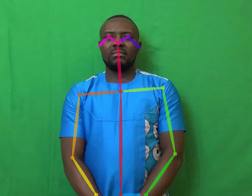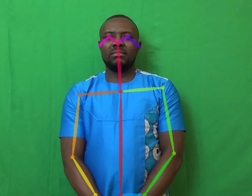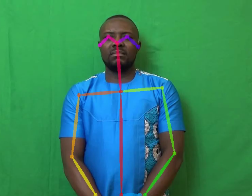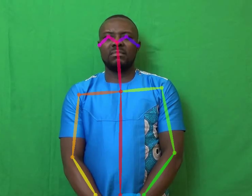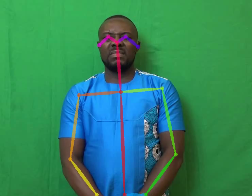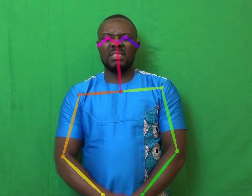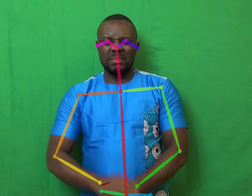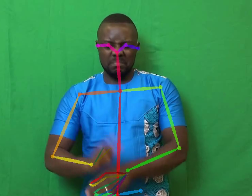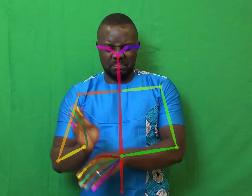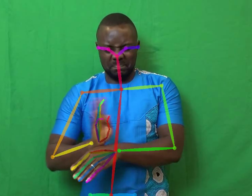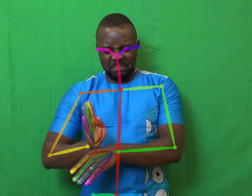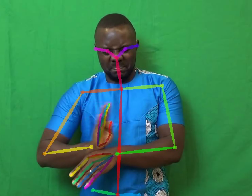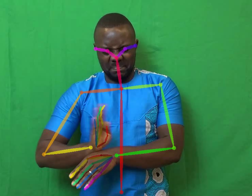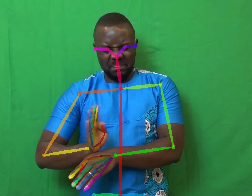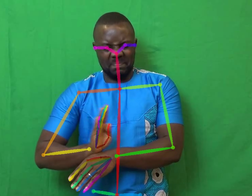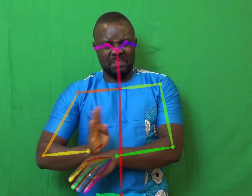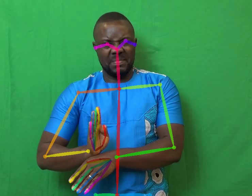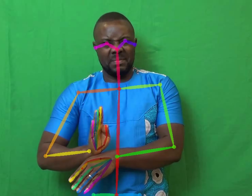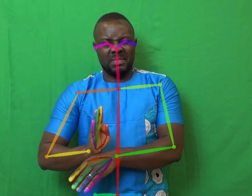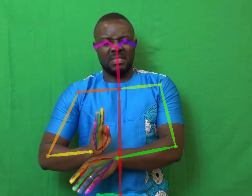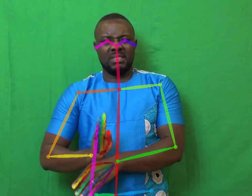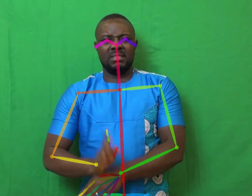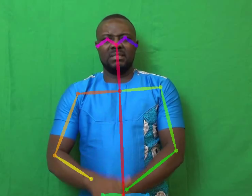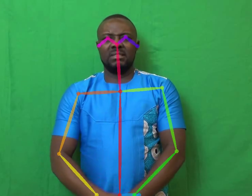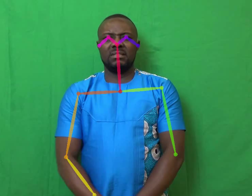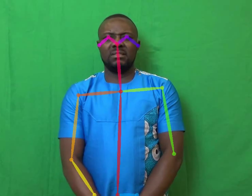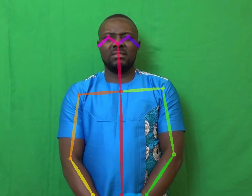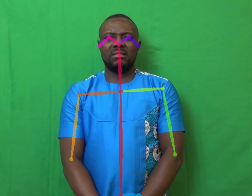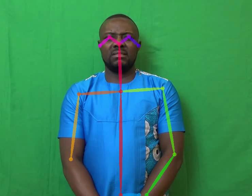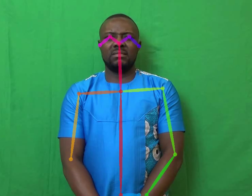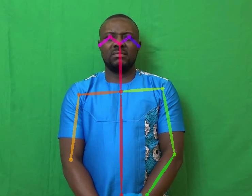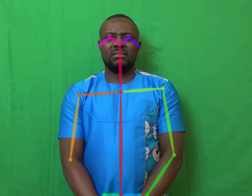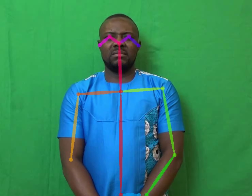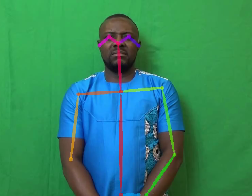busy